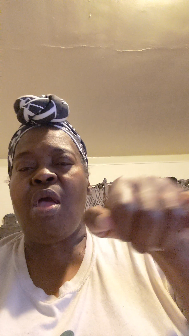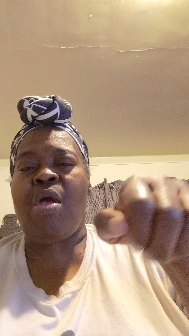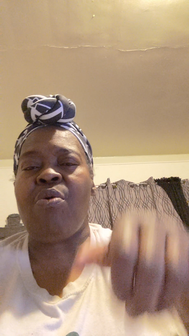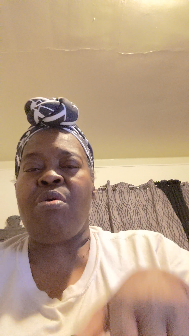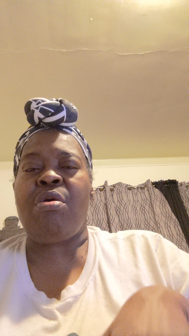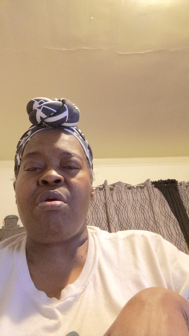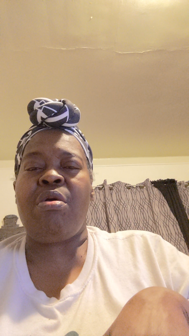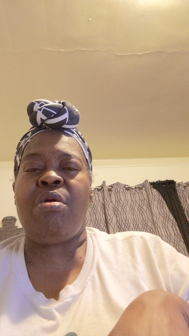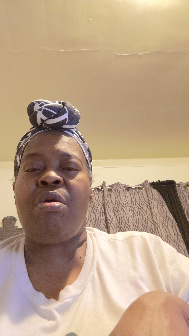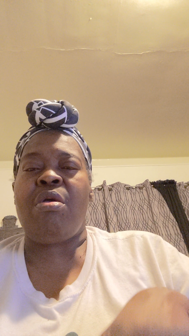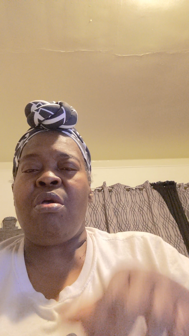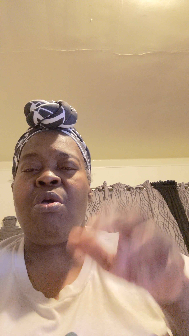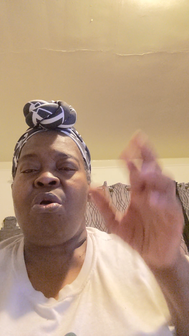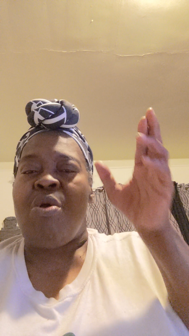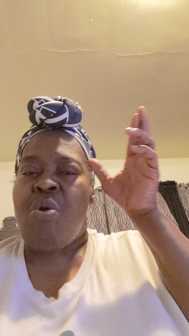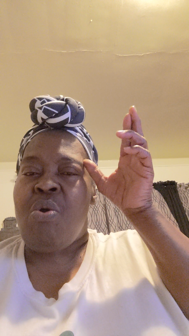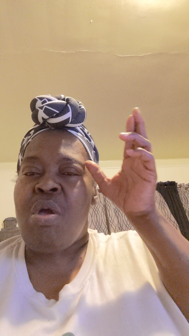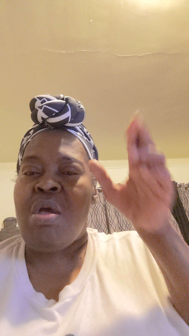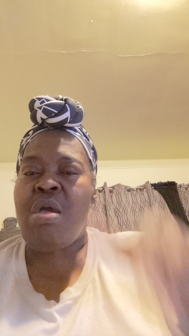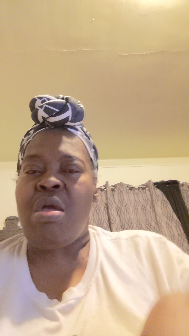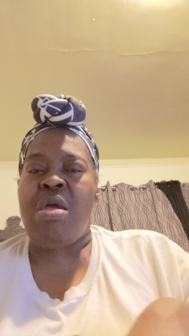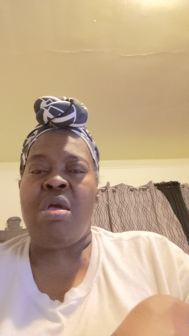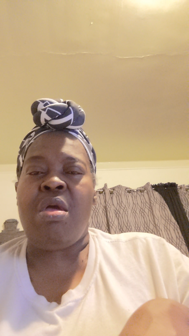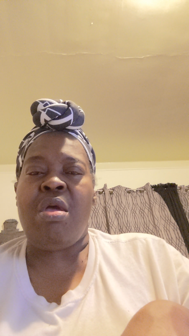rooster